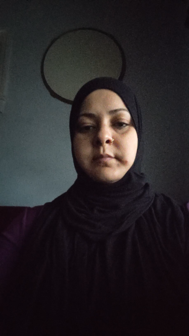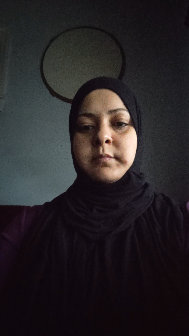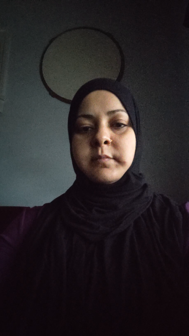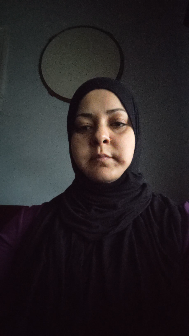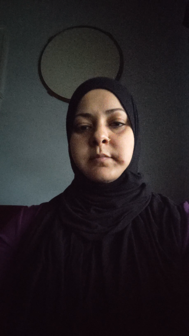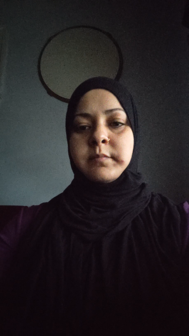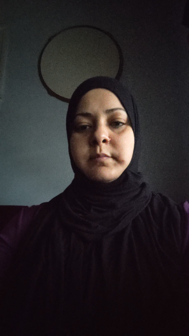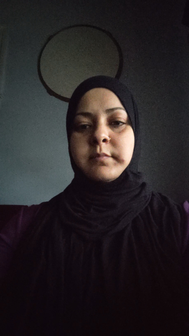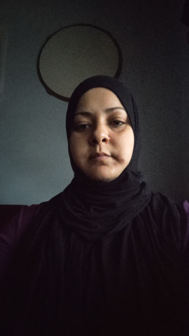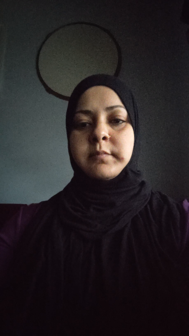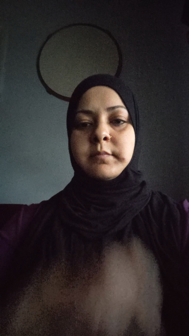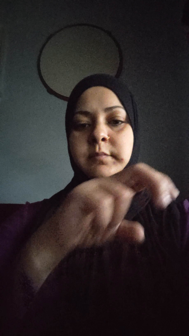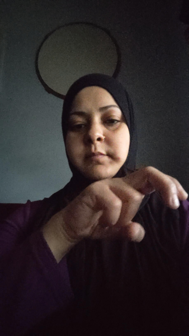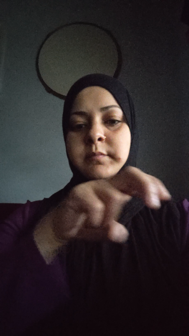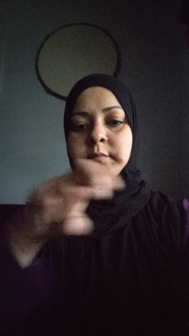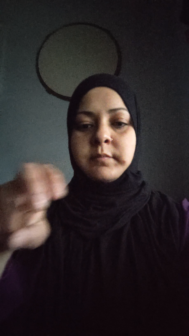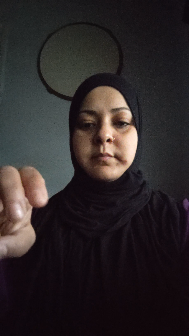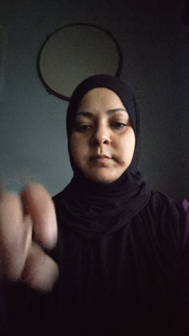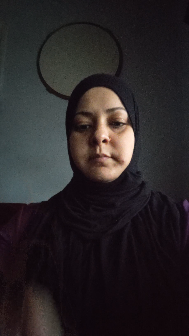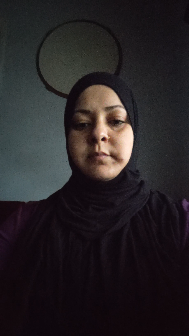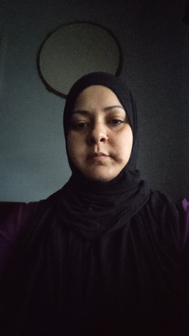couch